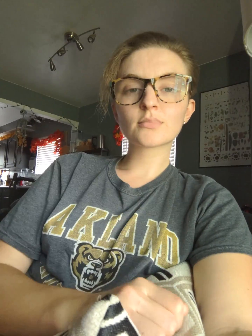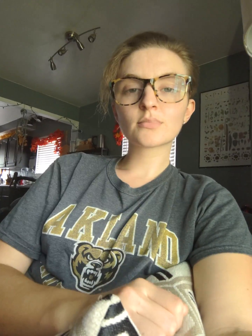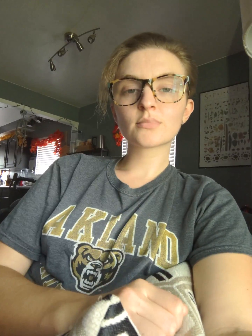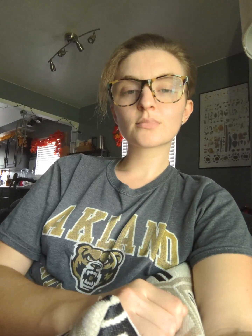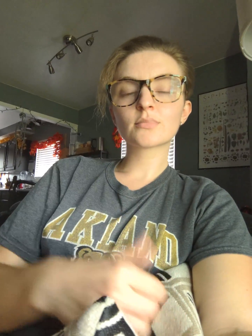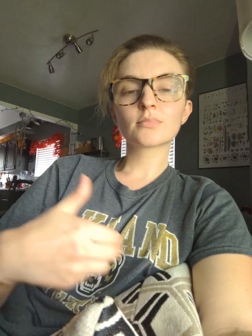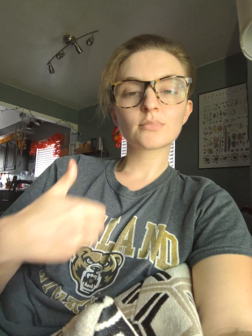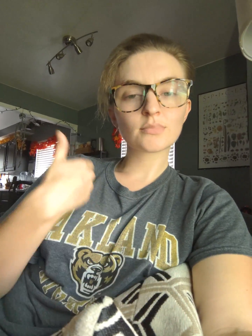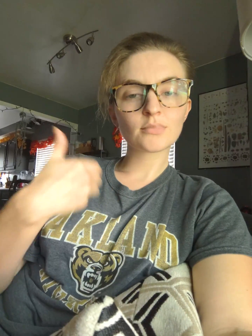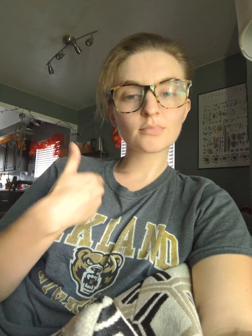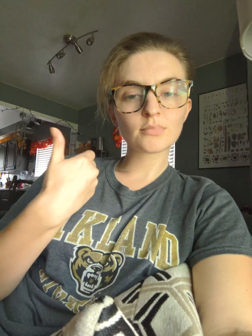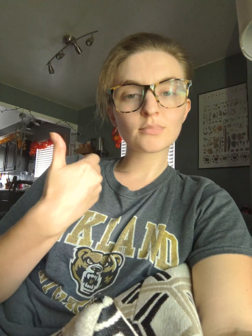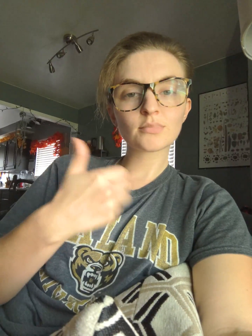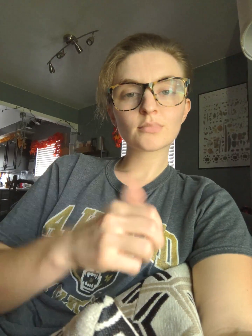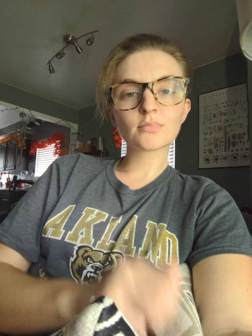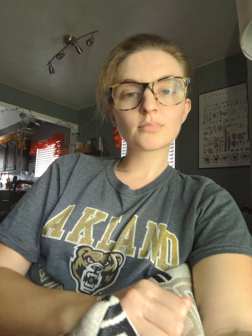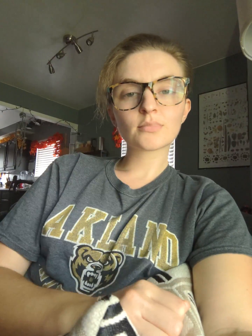monkey